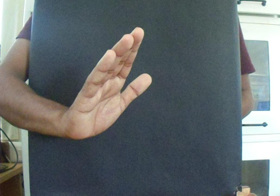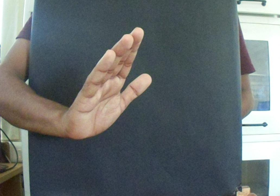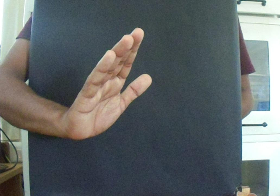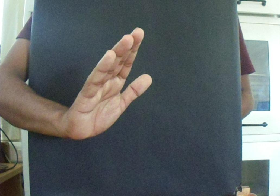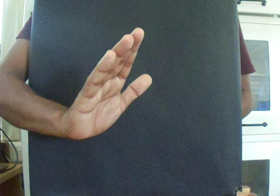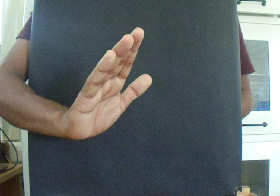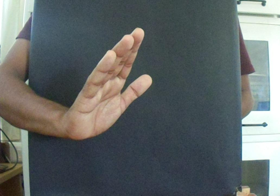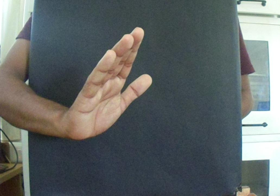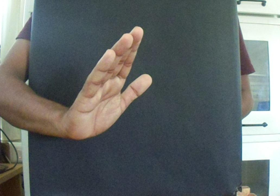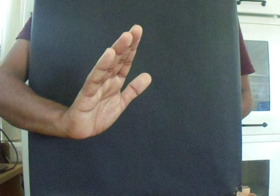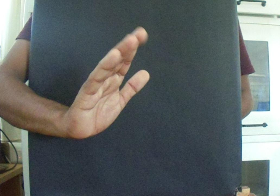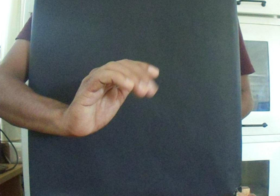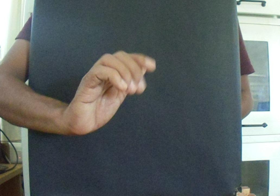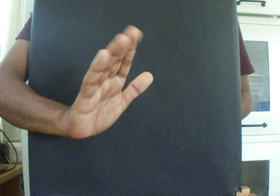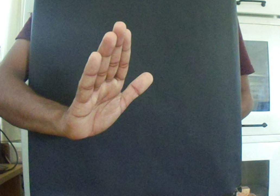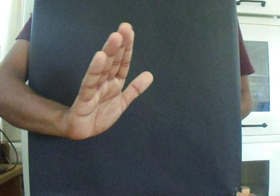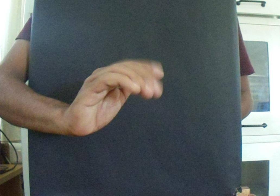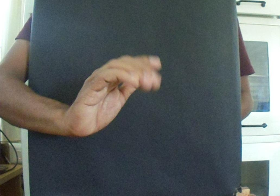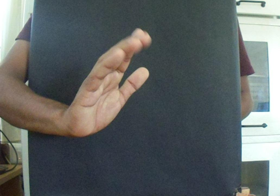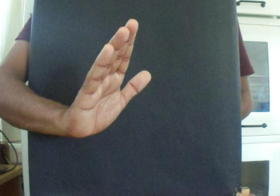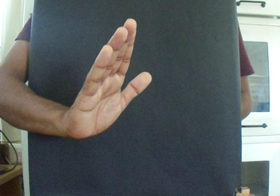call